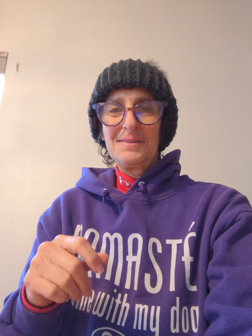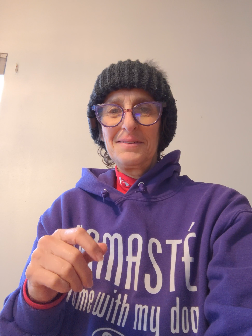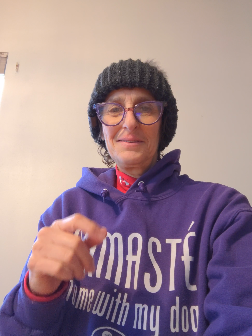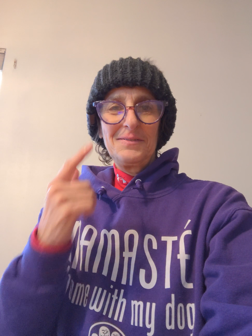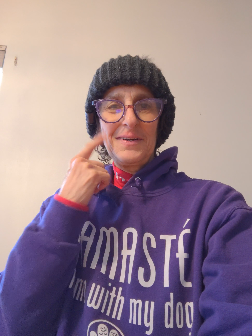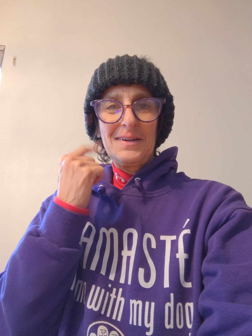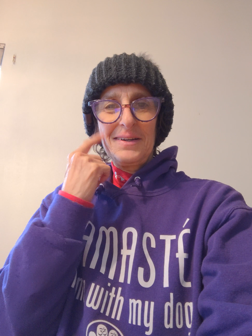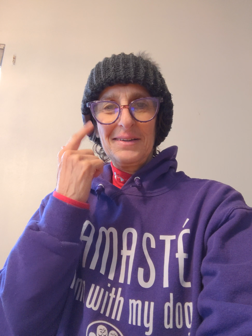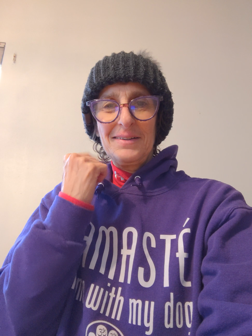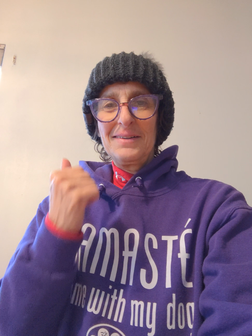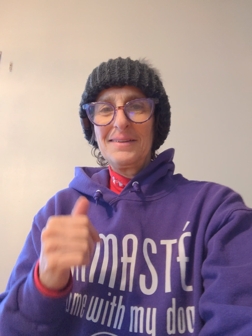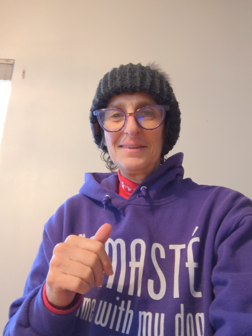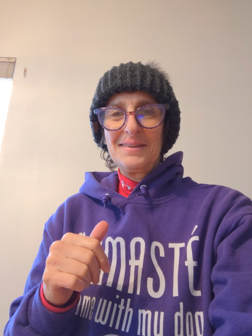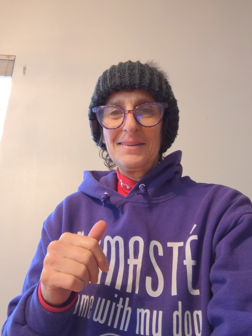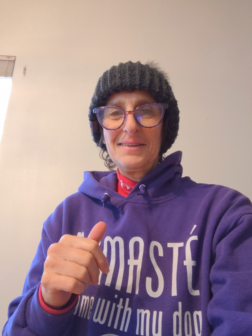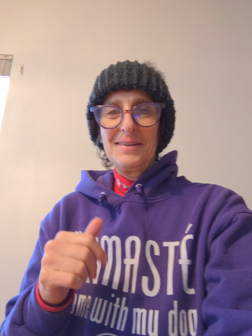cry